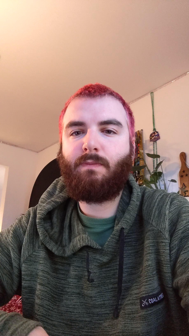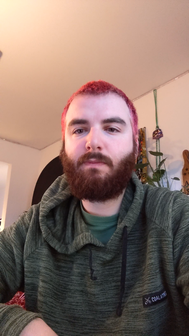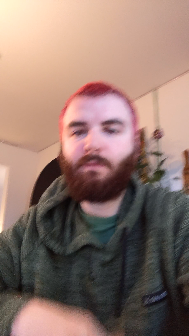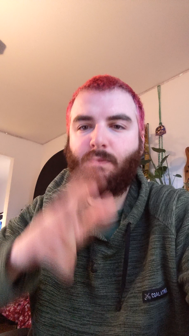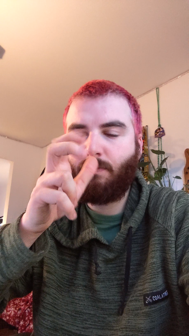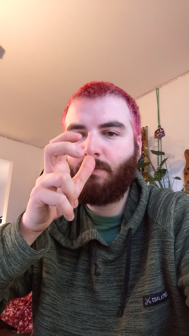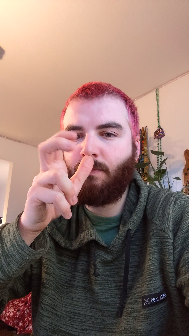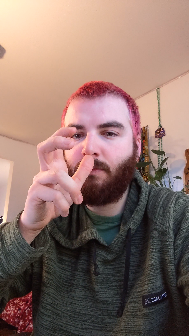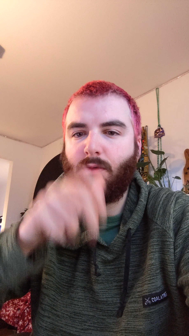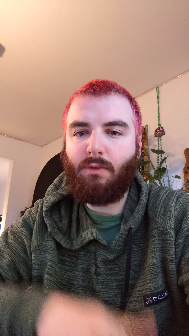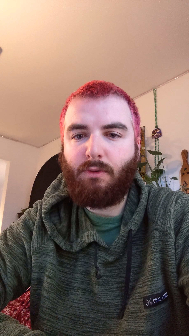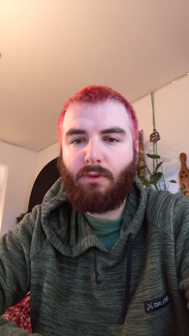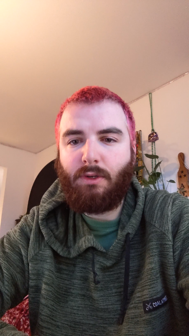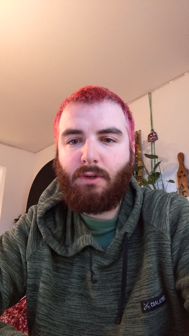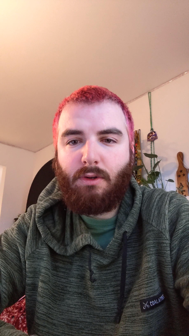ant